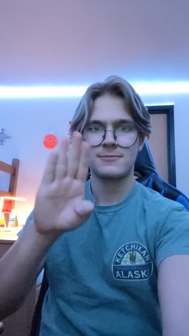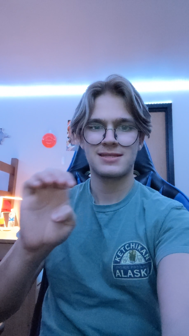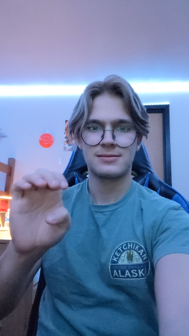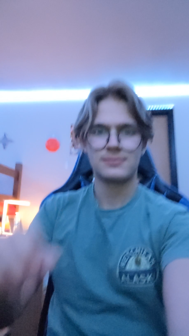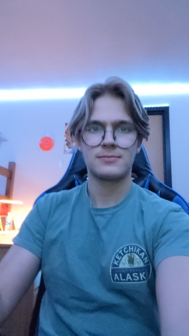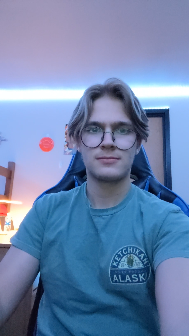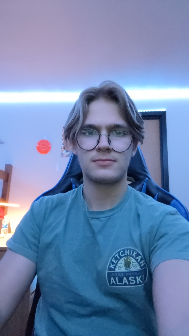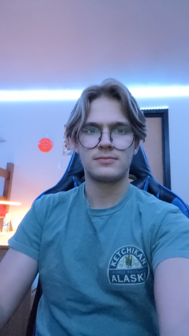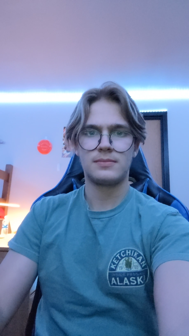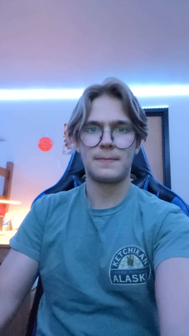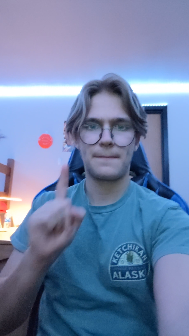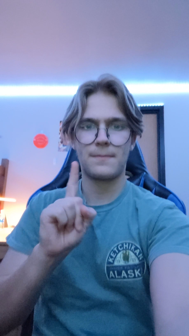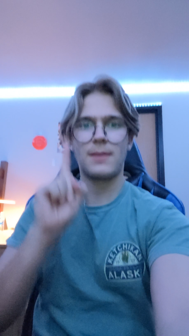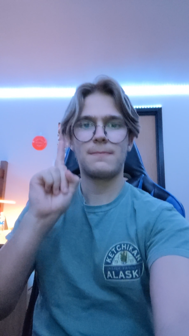bump